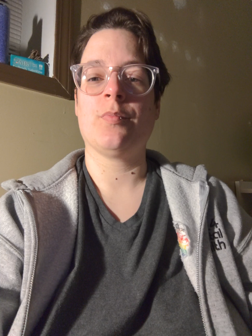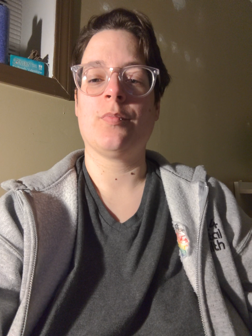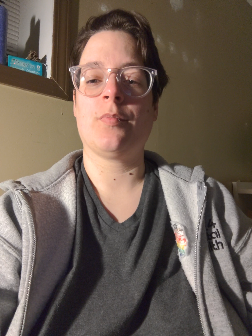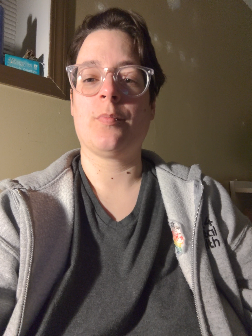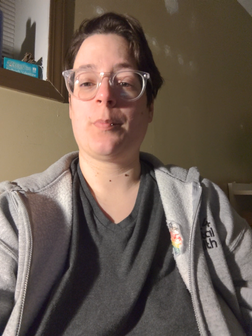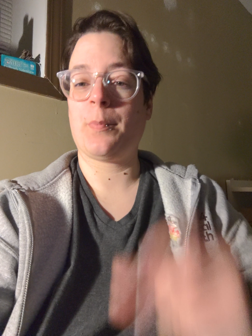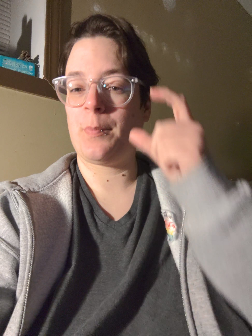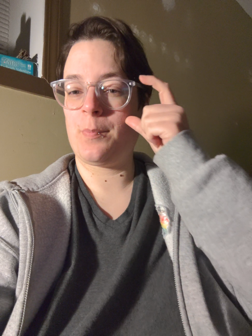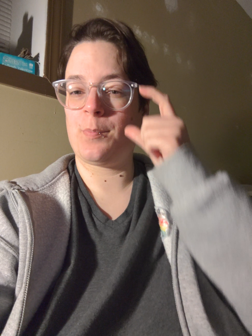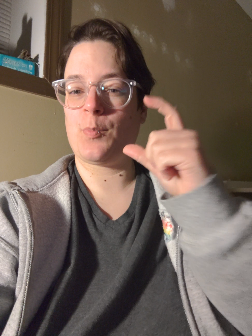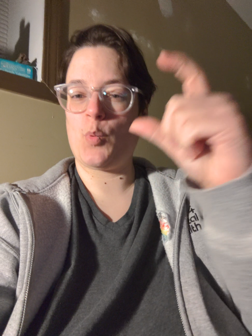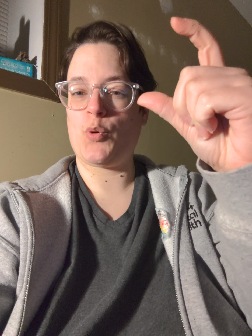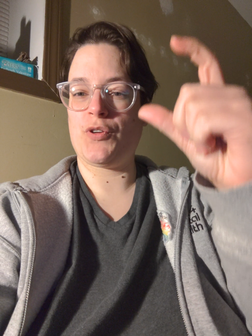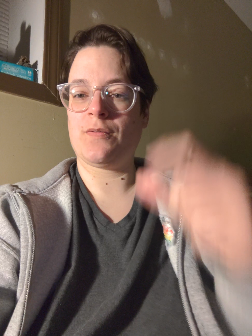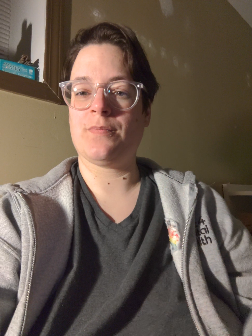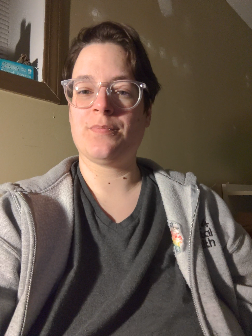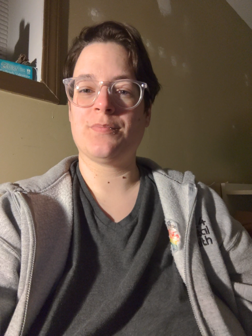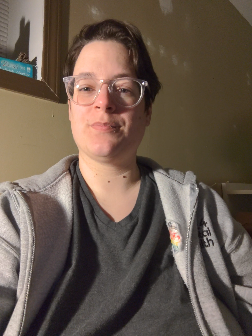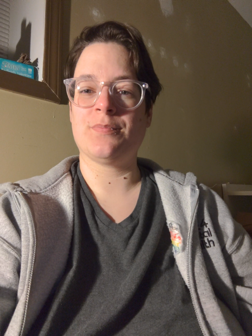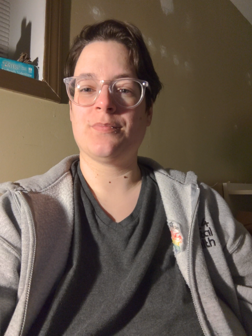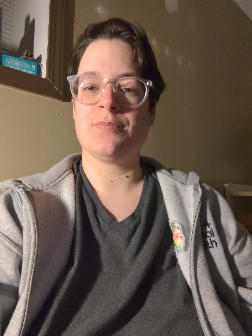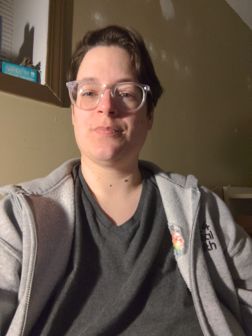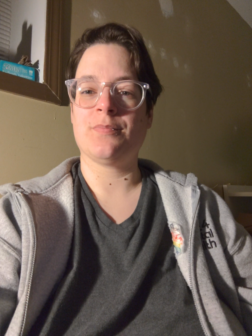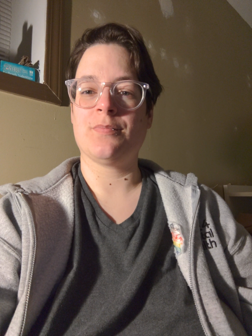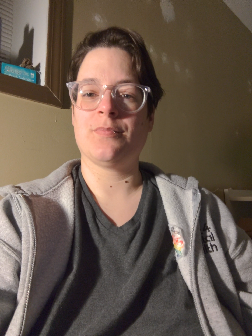mom